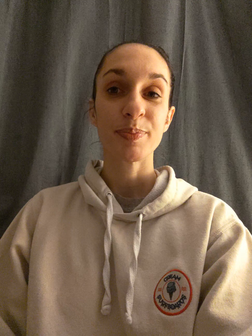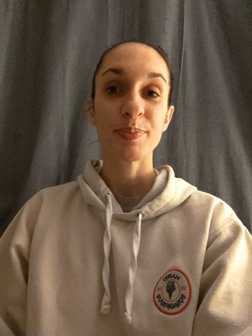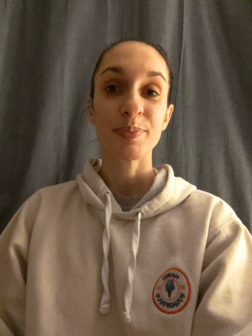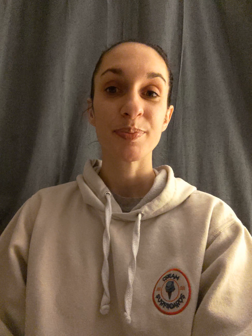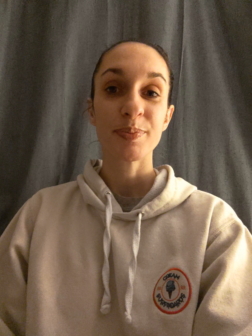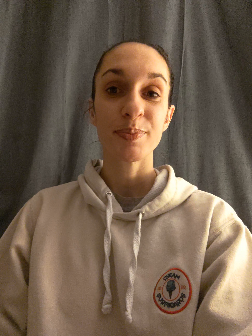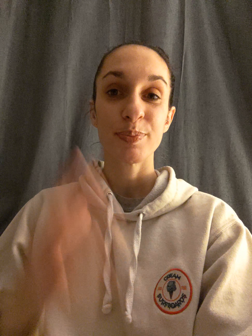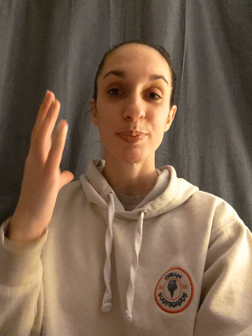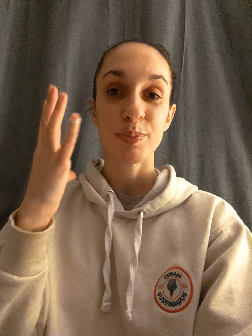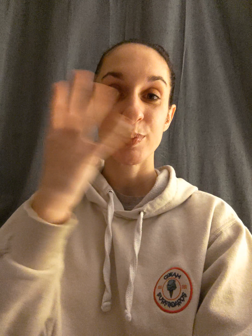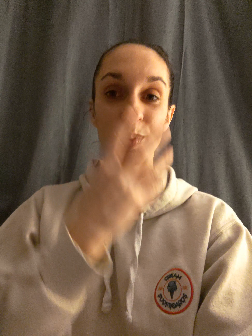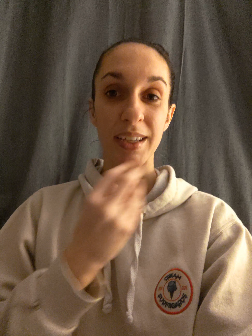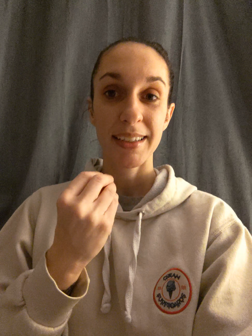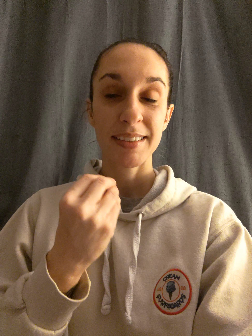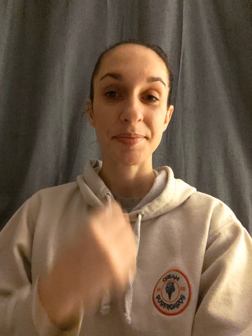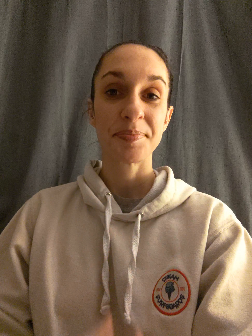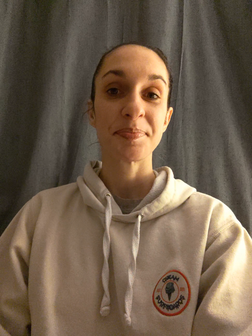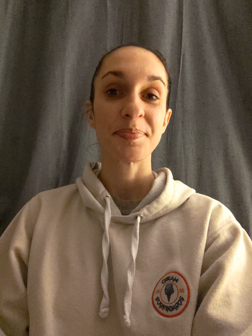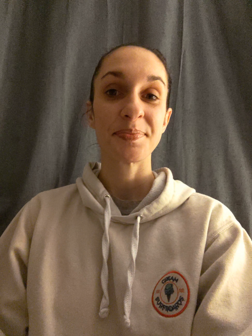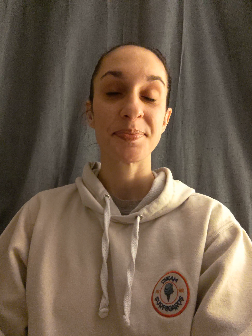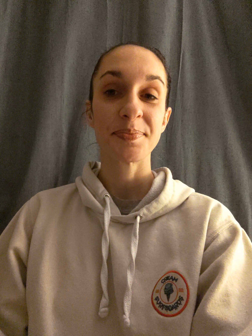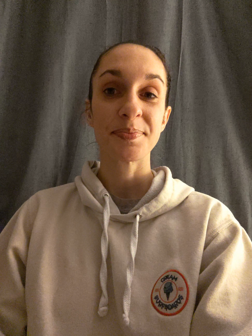pretty